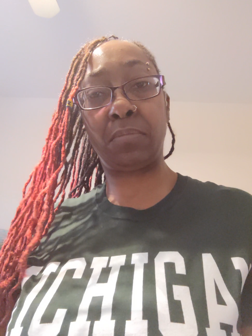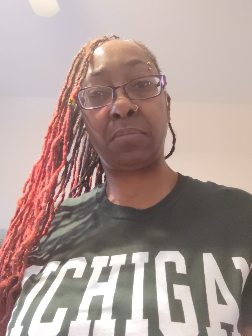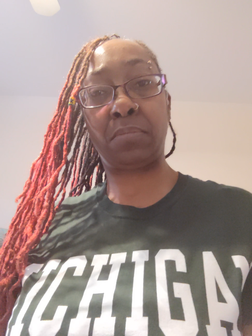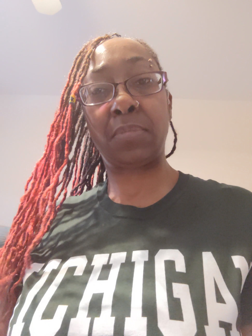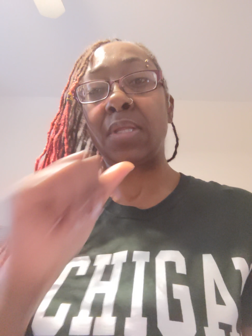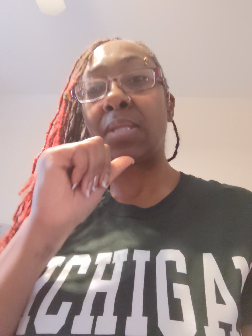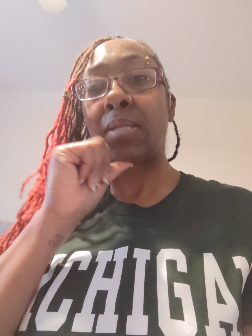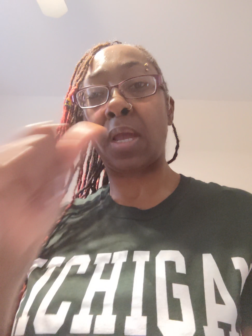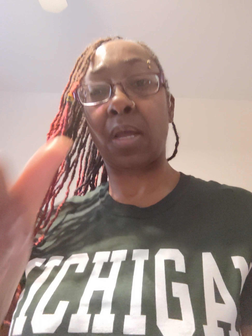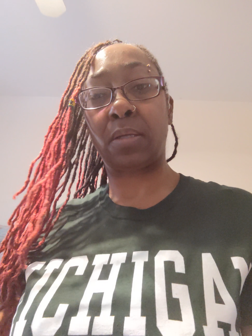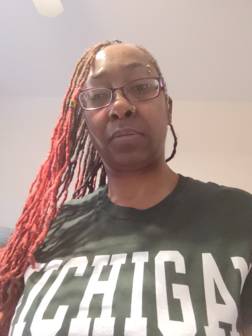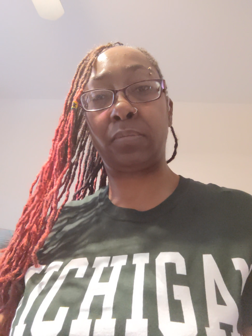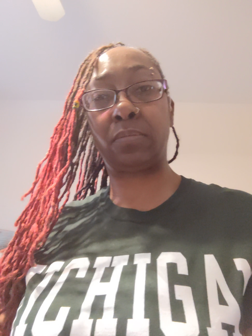not